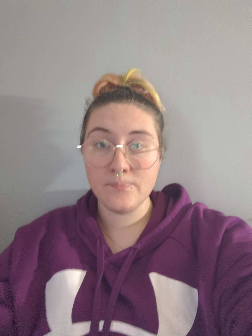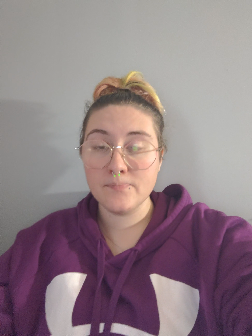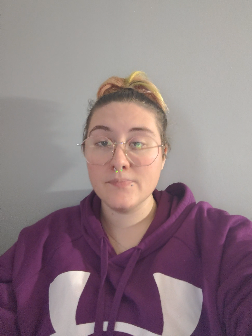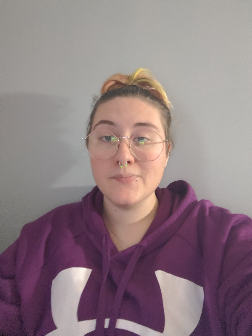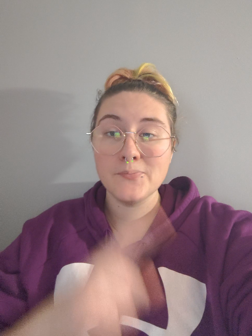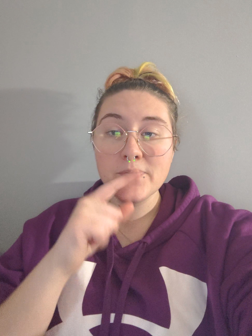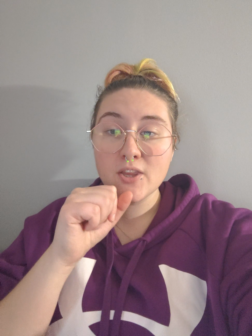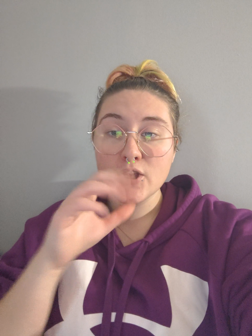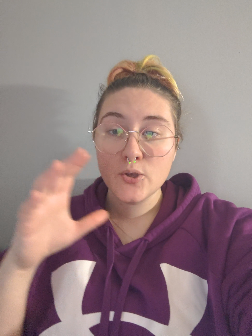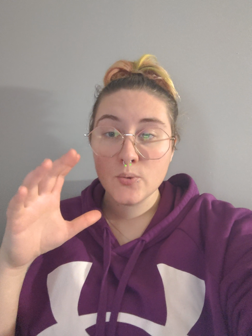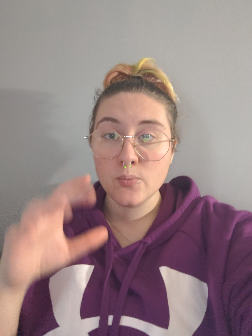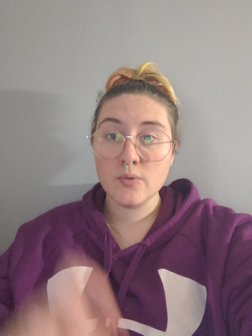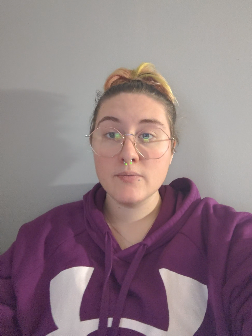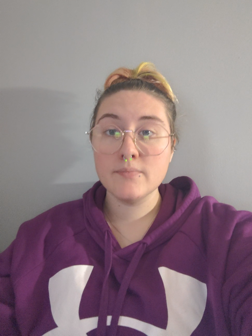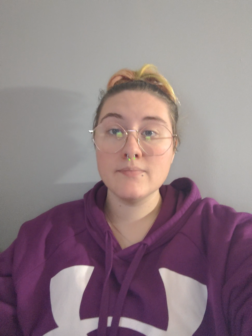balloon